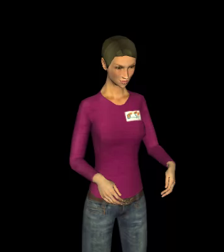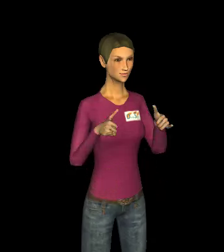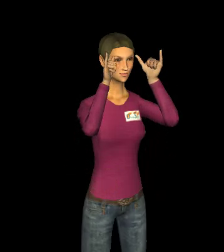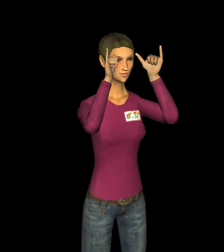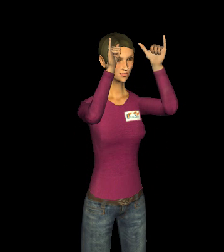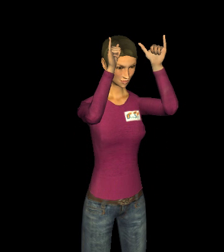لحم بقر